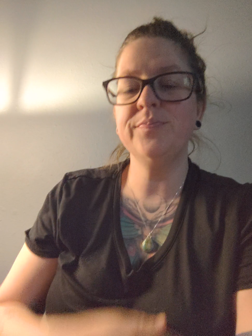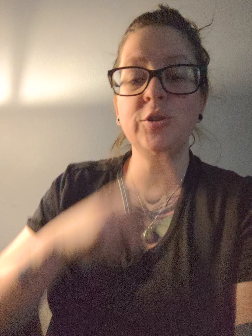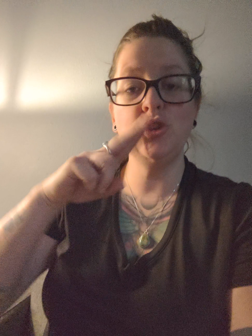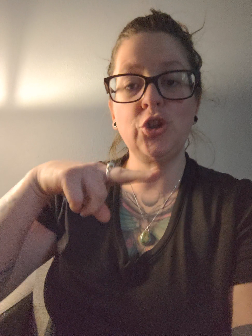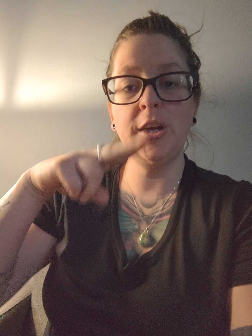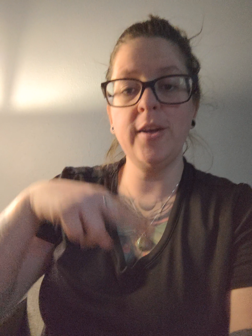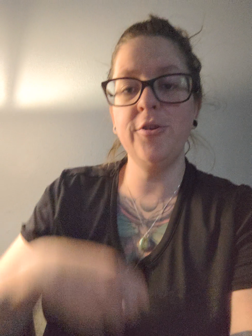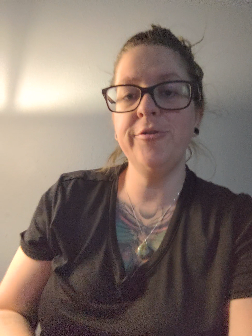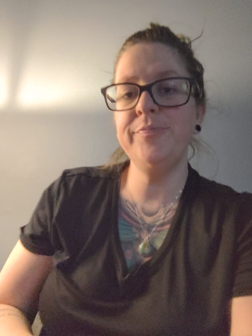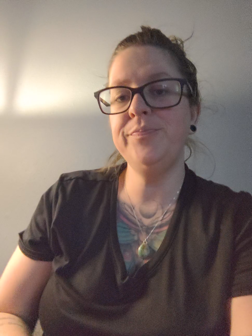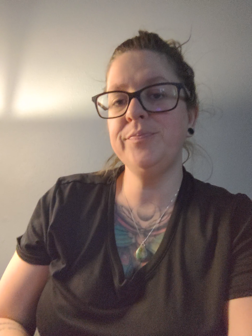chair